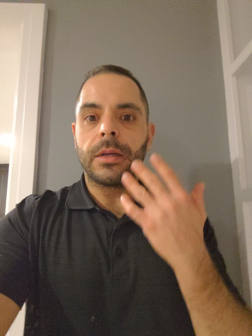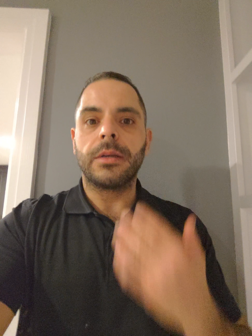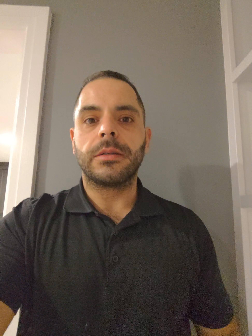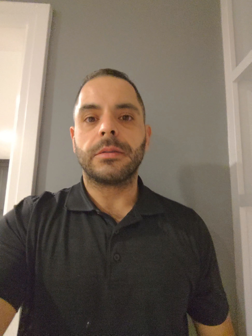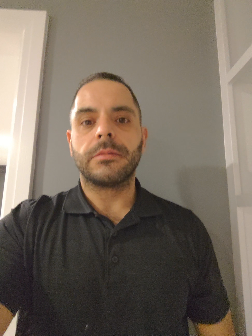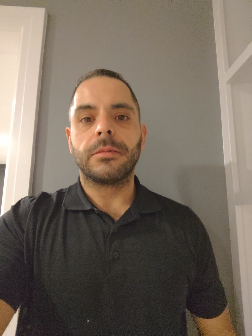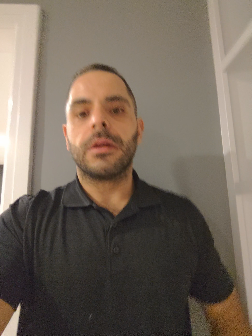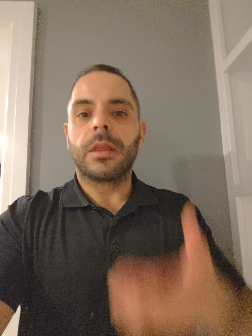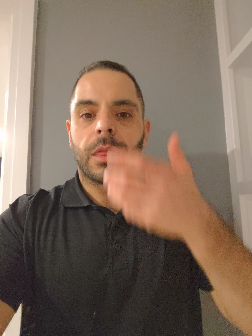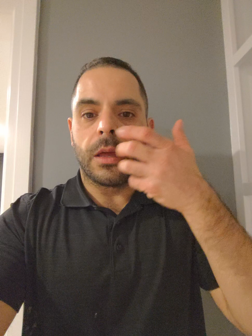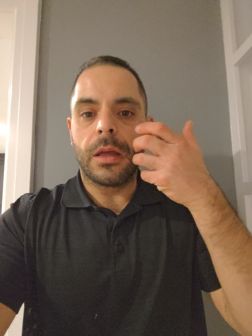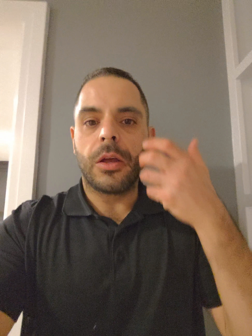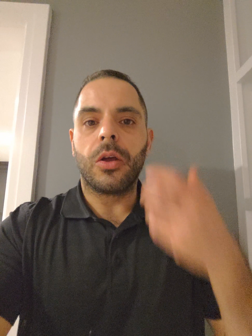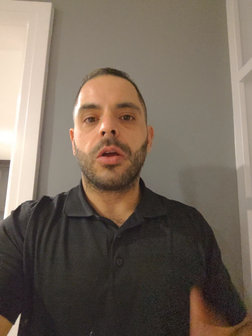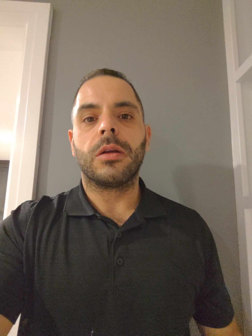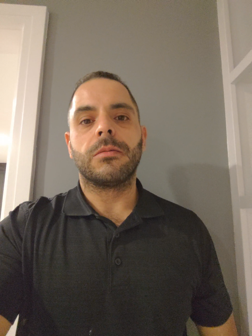tiger